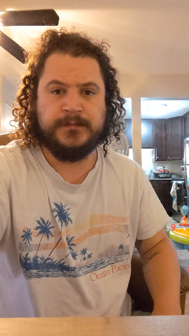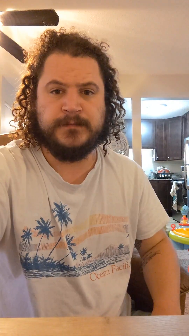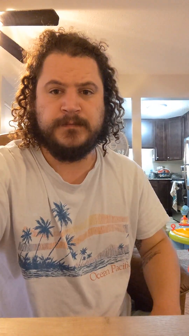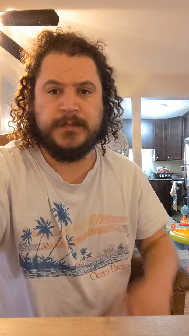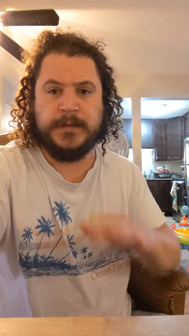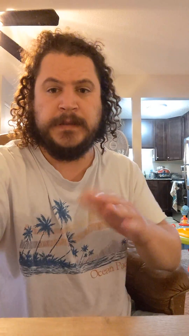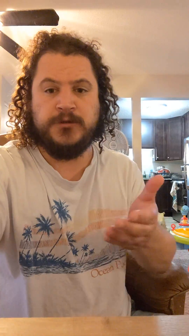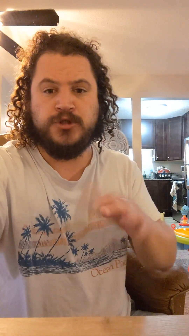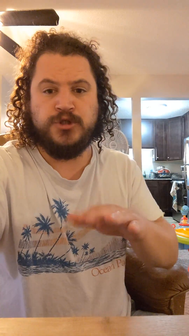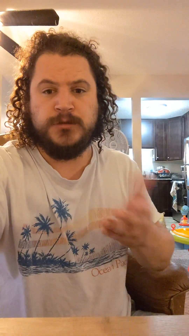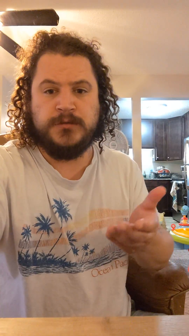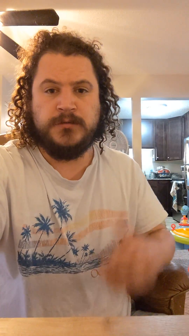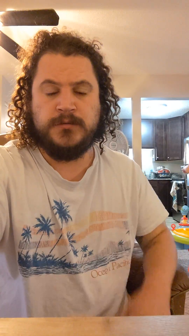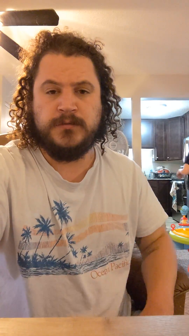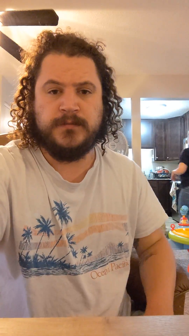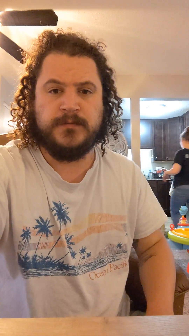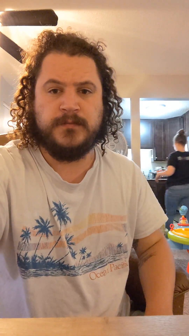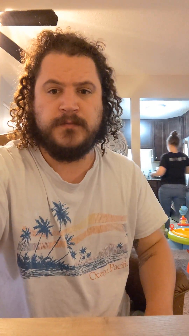kitchen